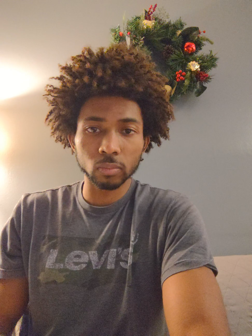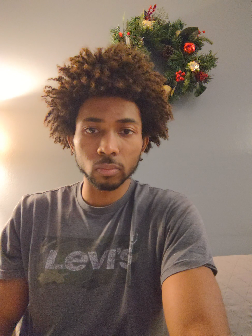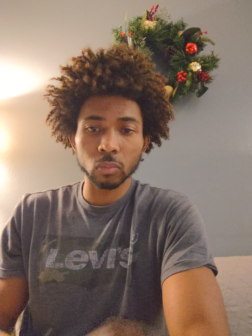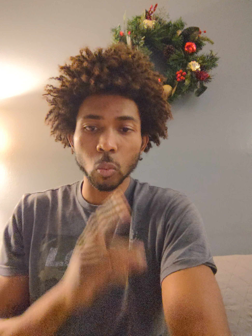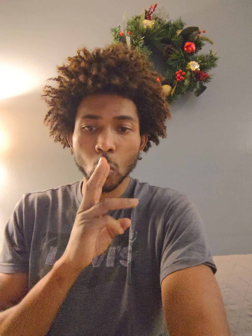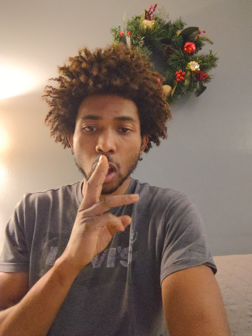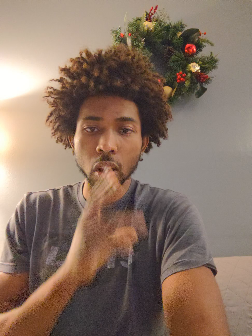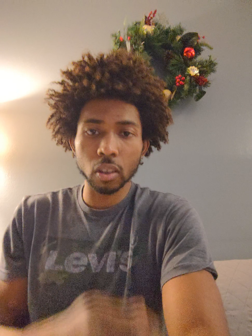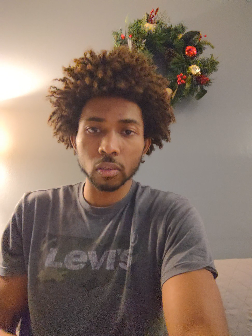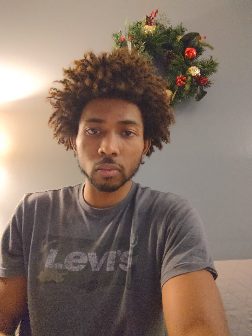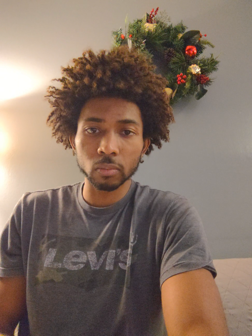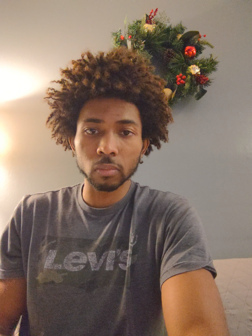water